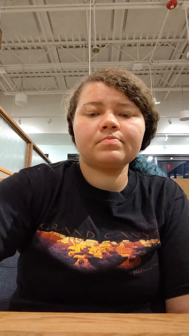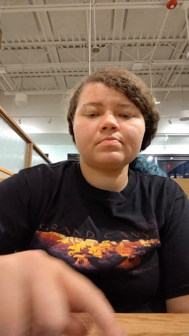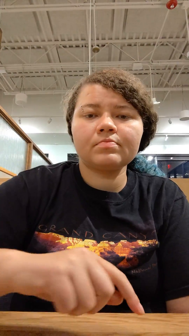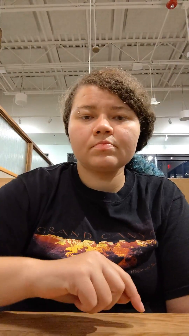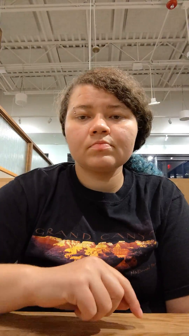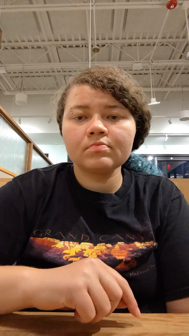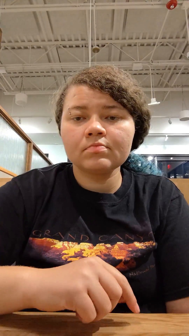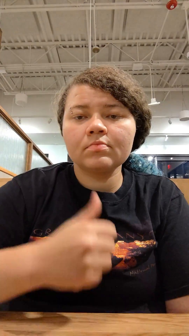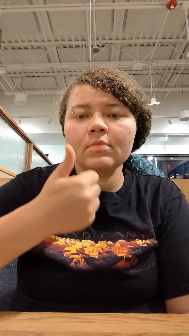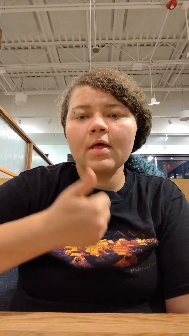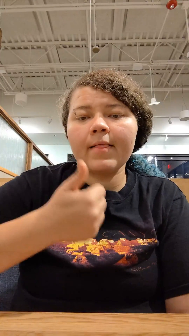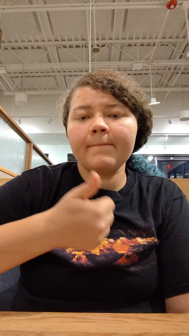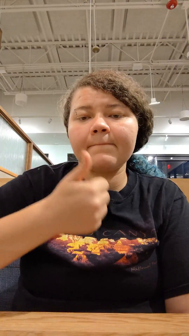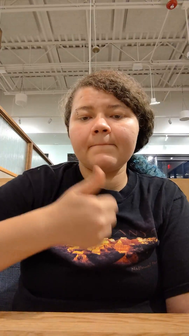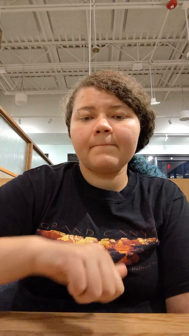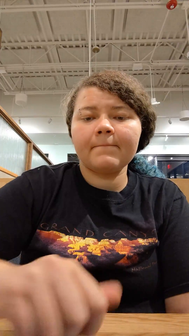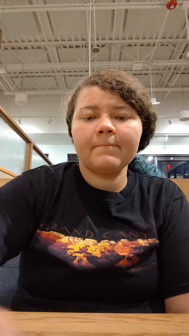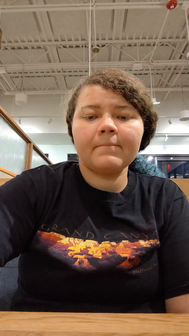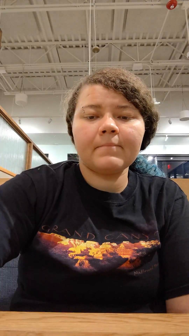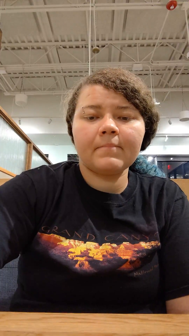help